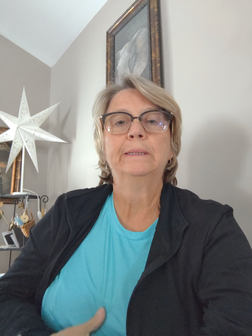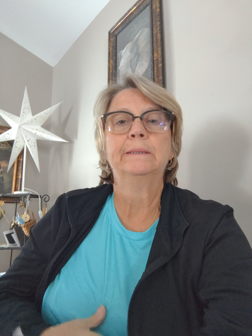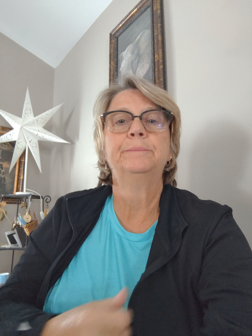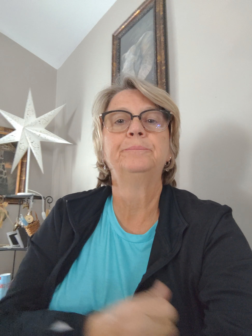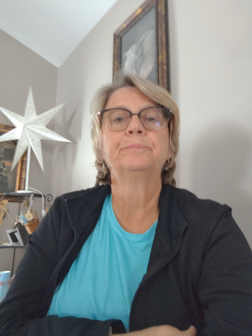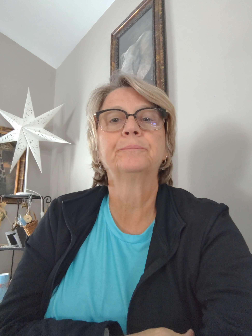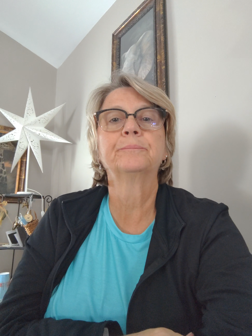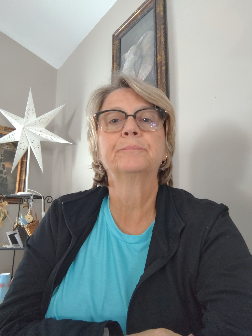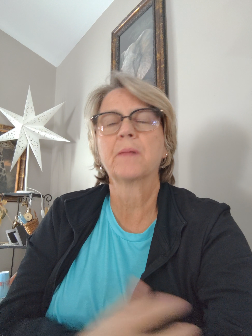hungry